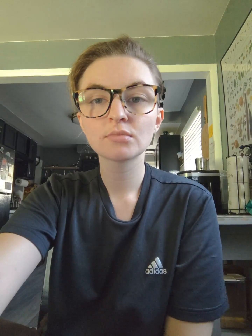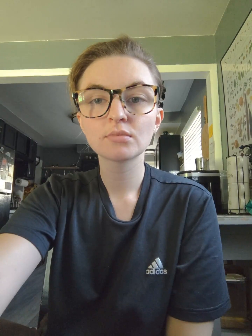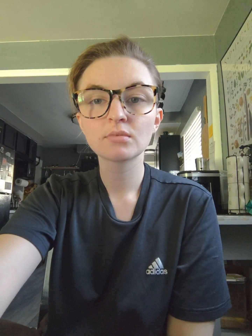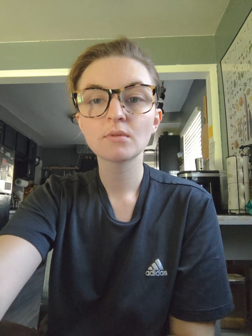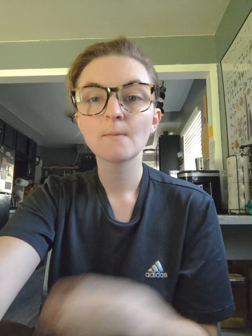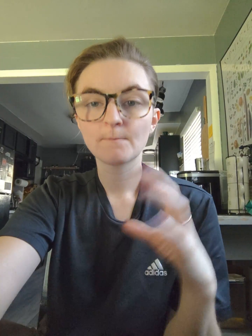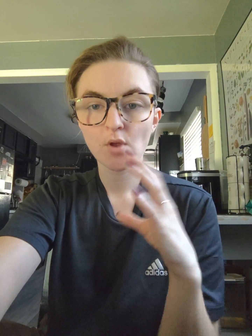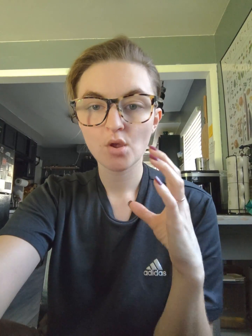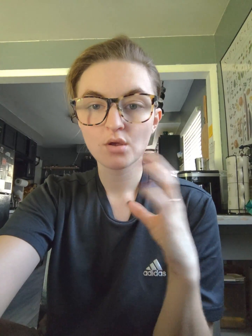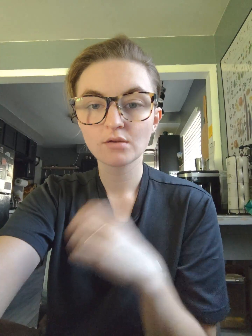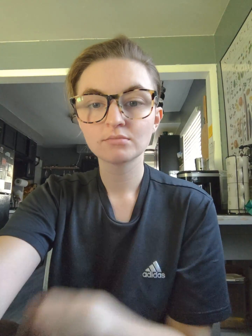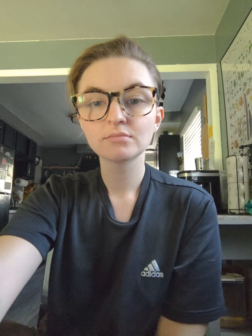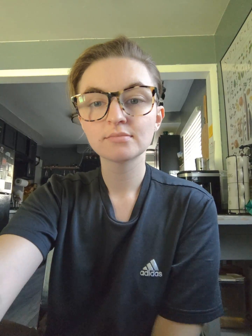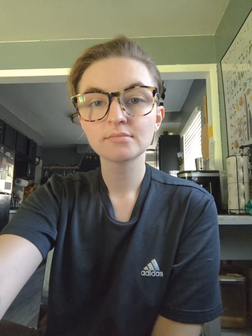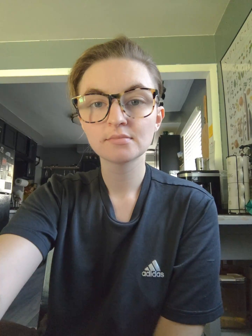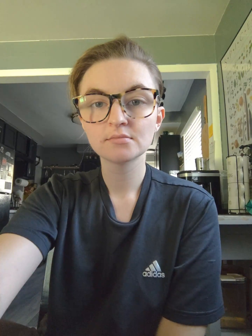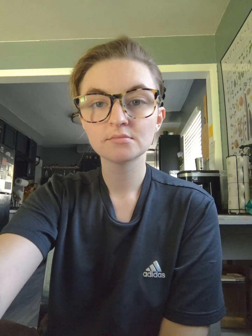ball